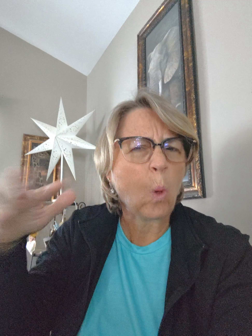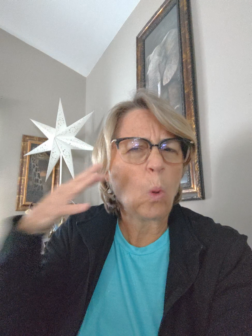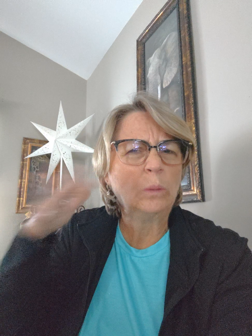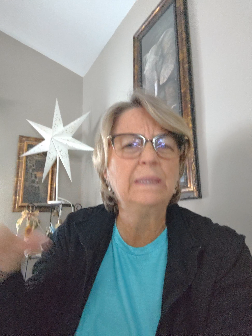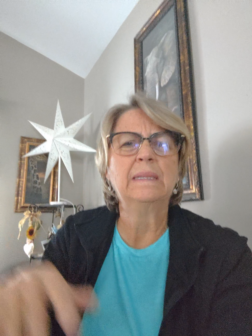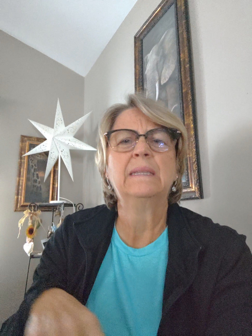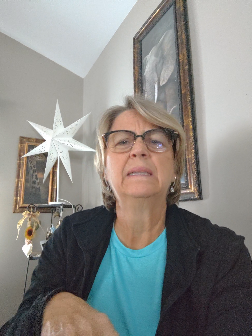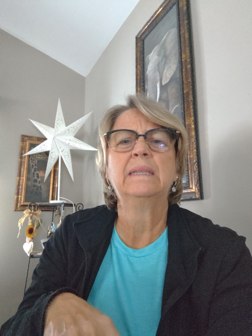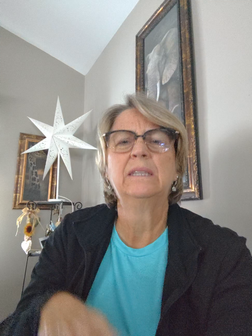noisy